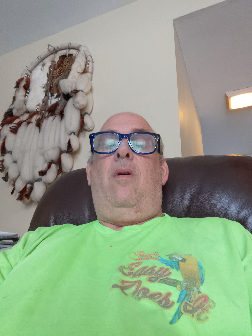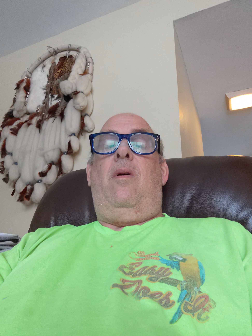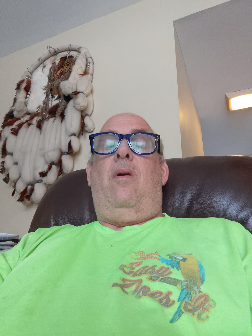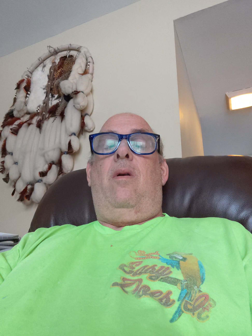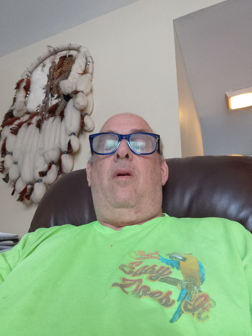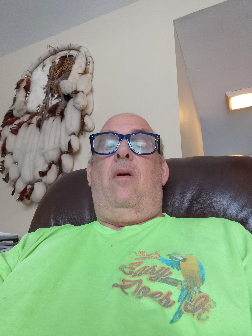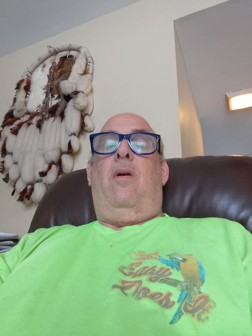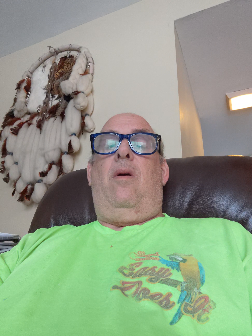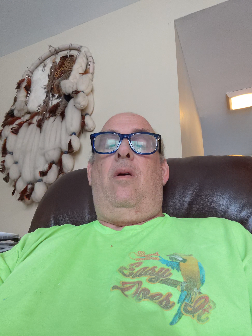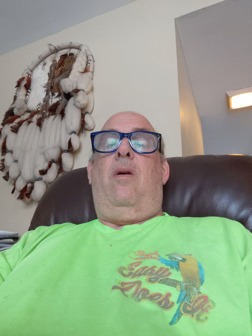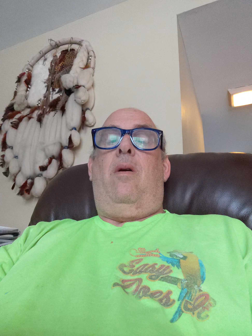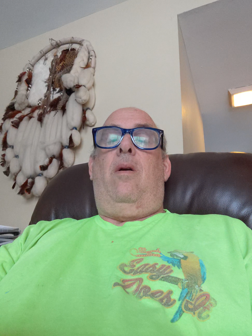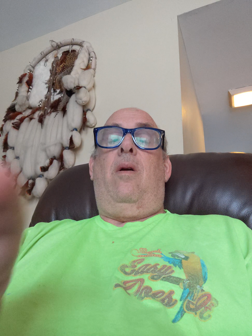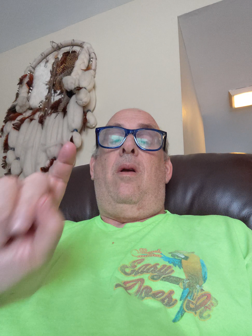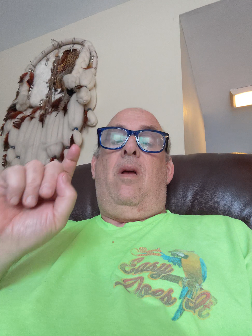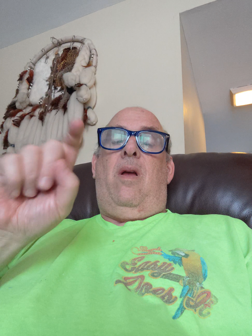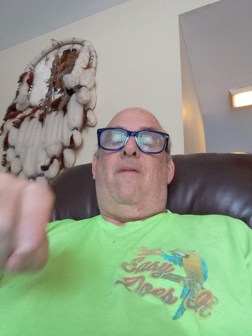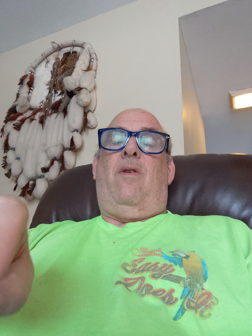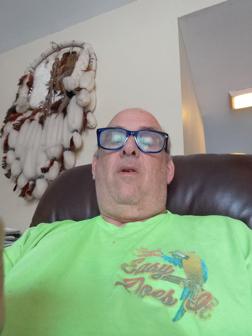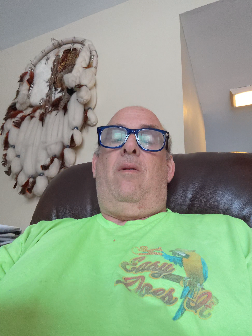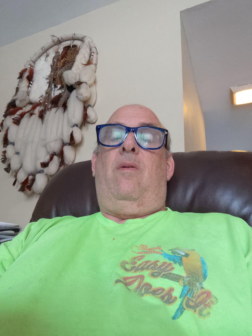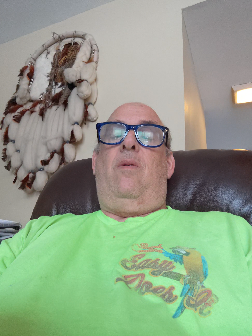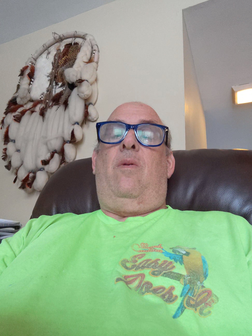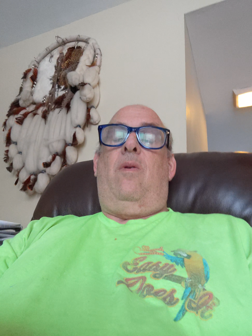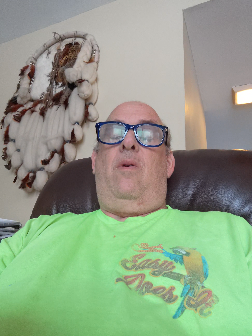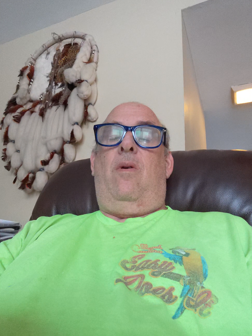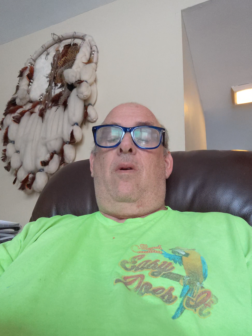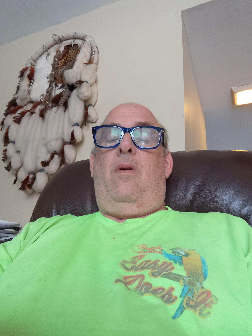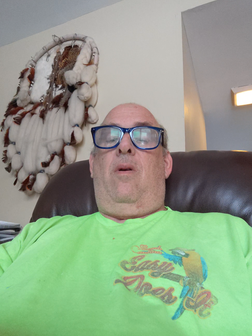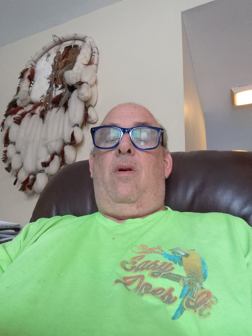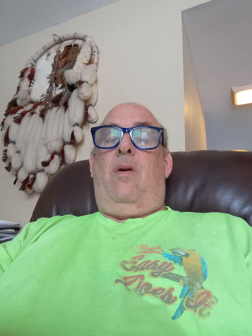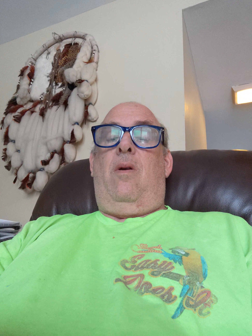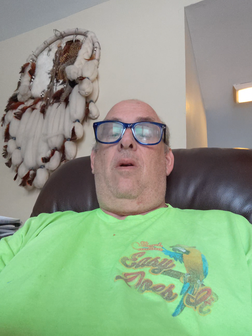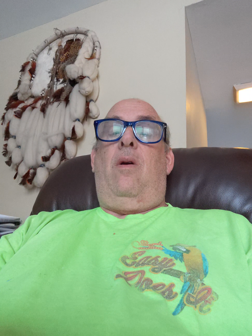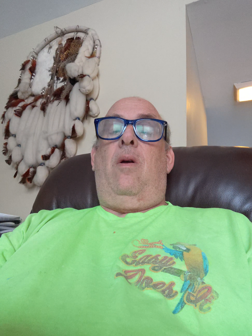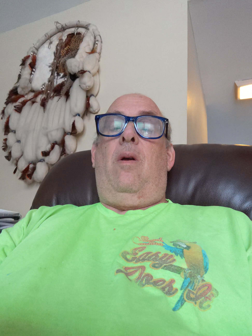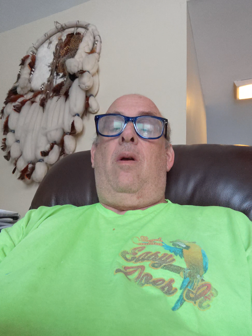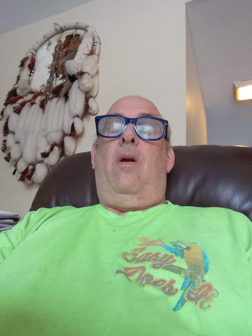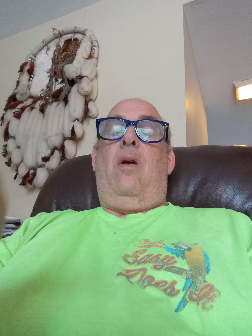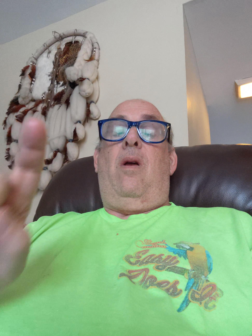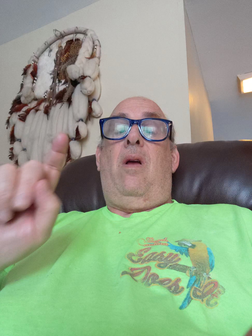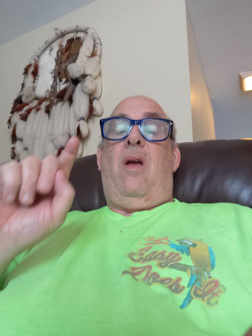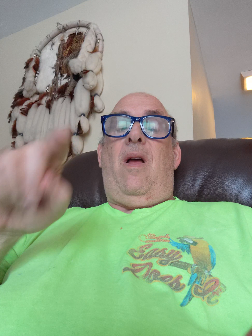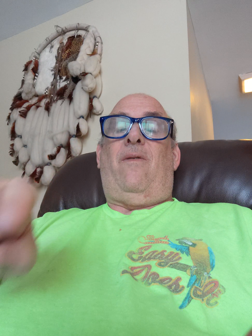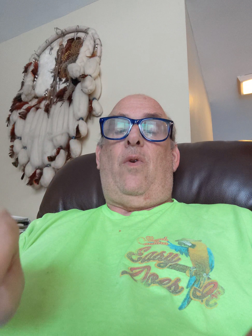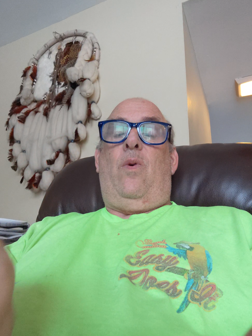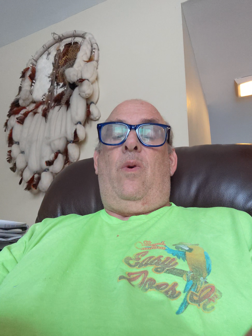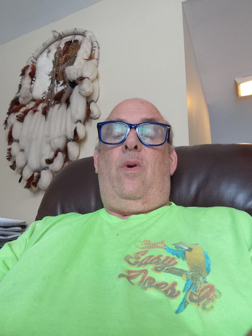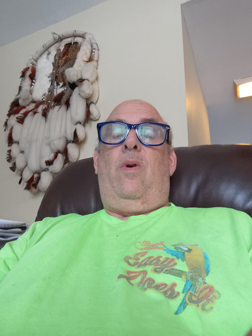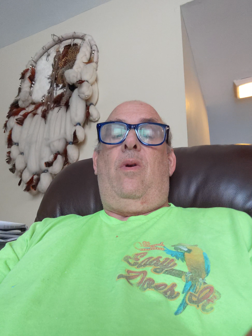have to